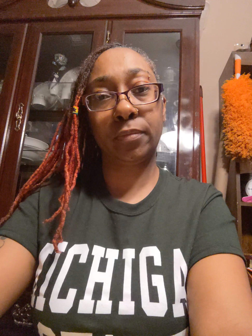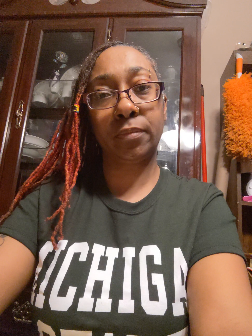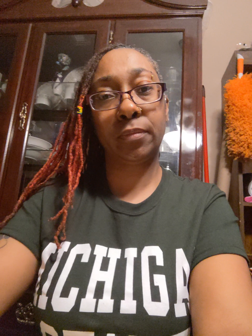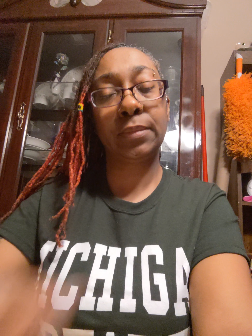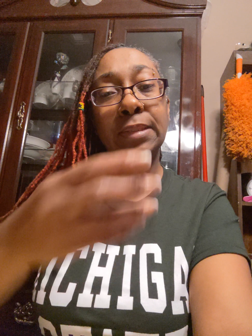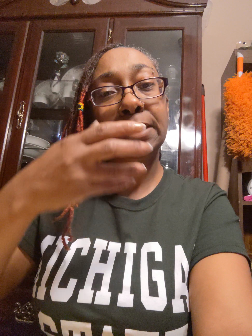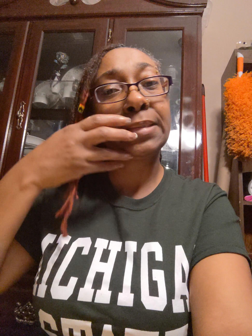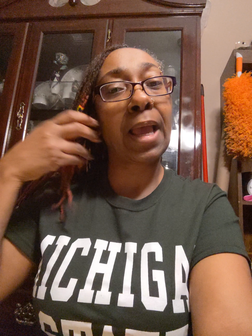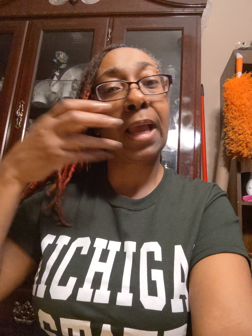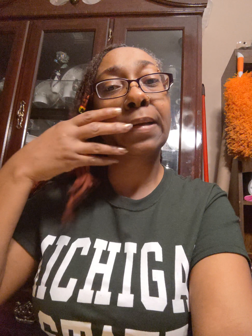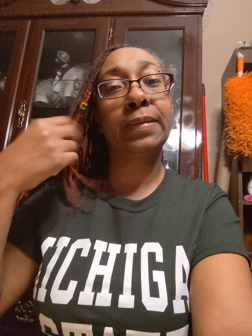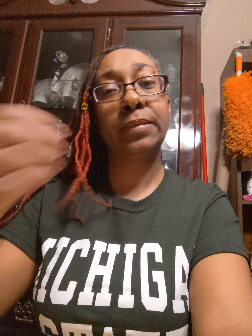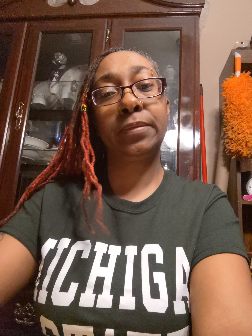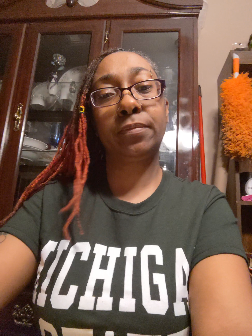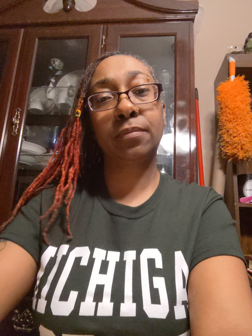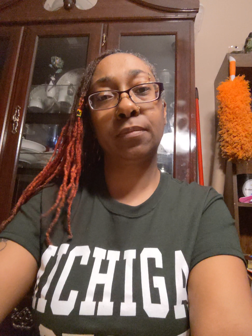tiger